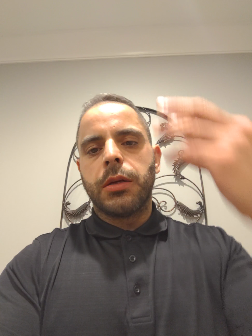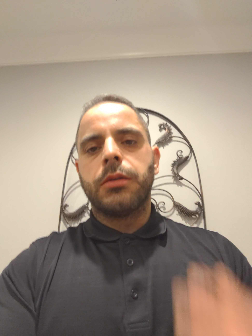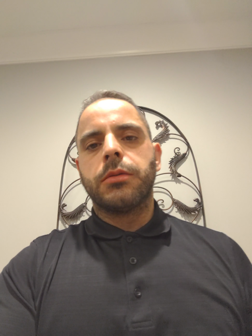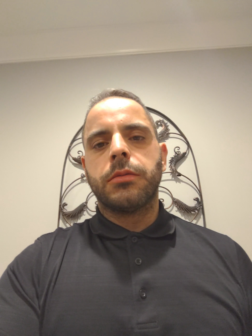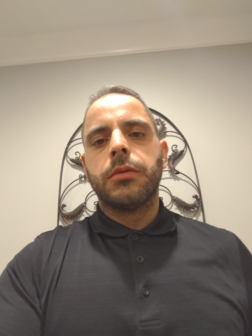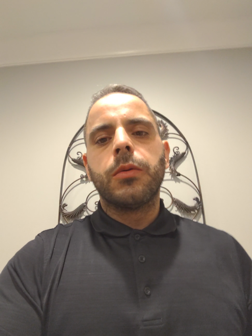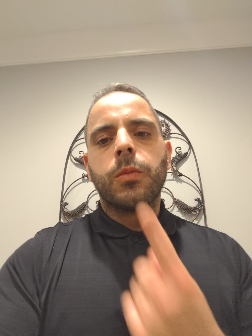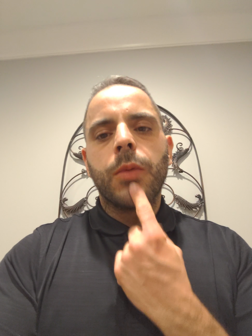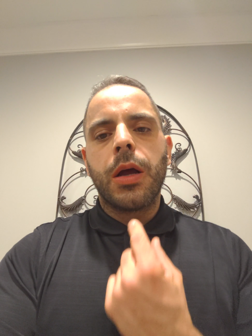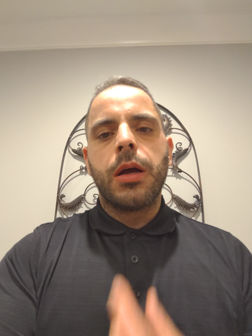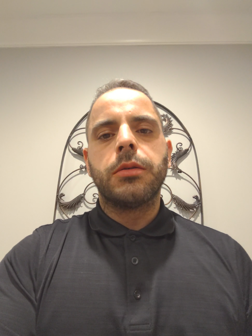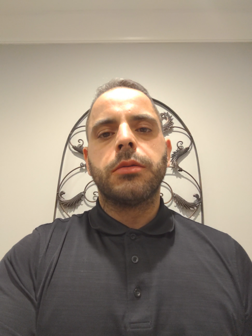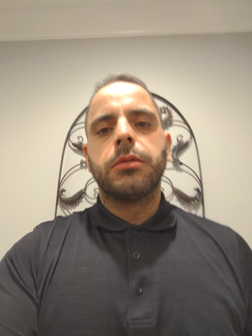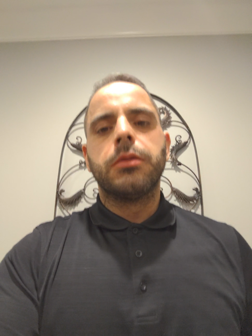red